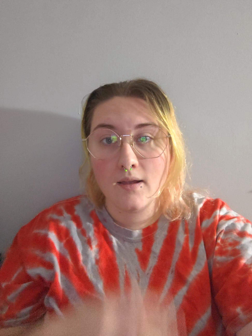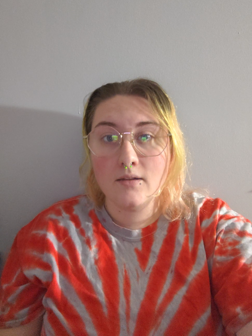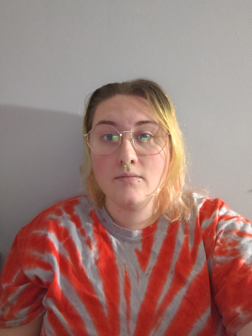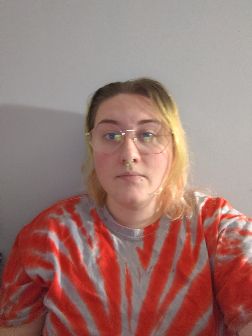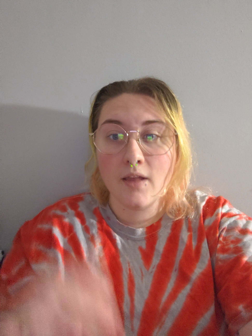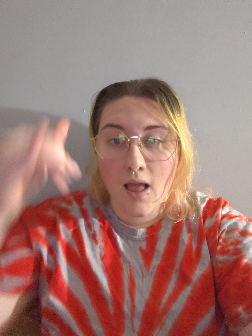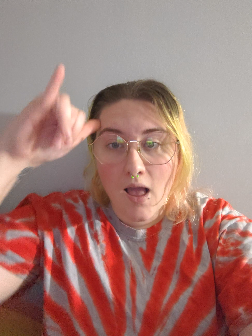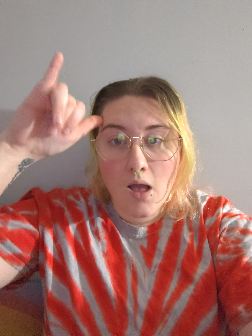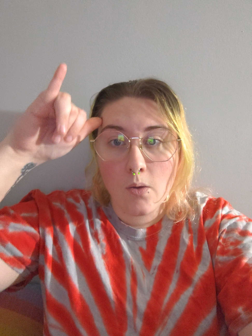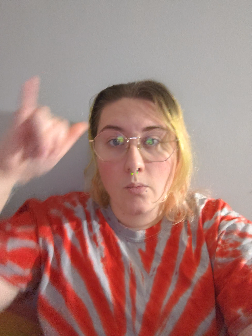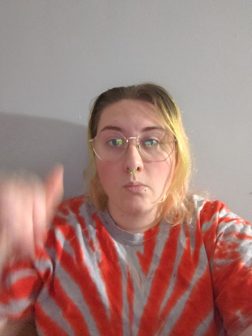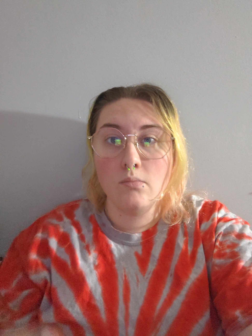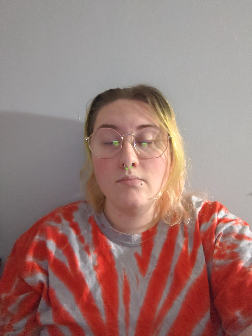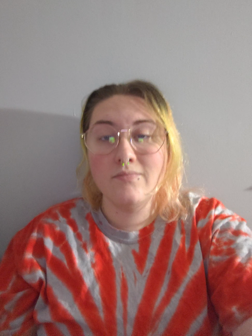cow